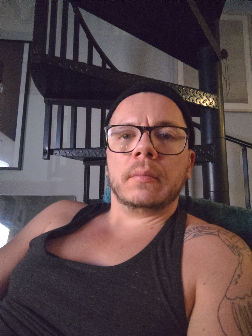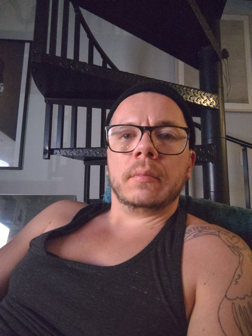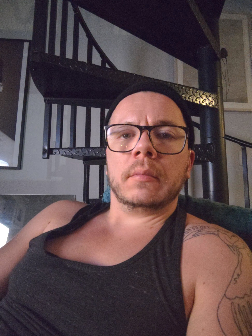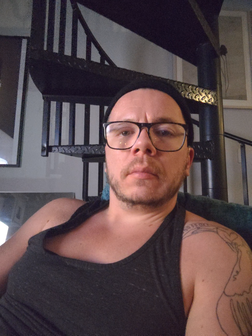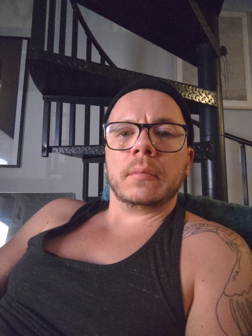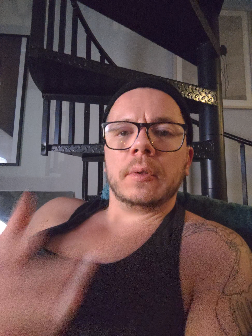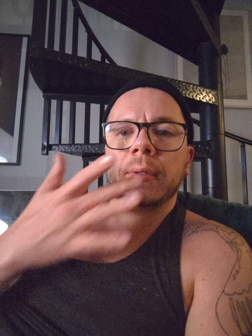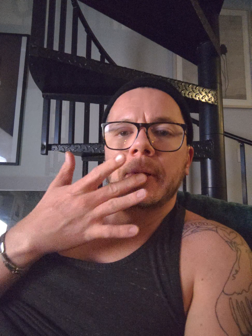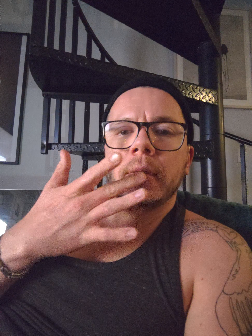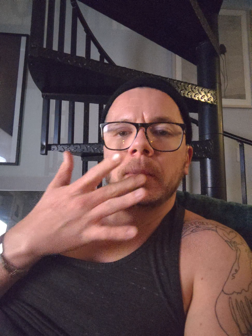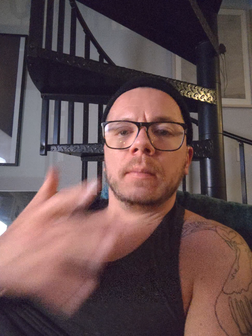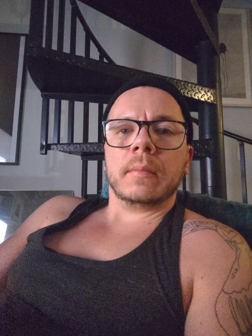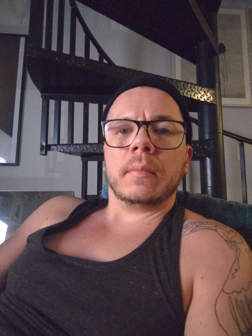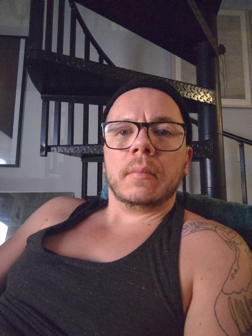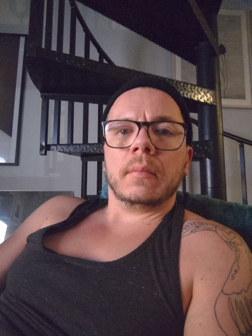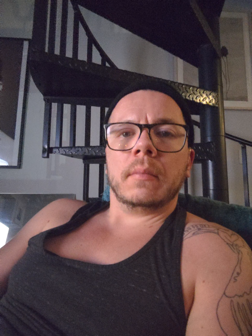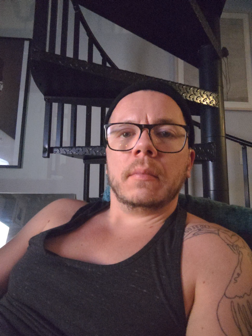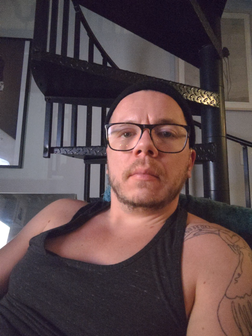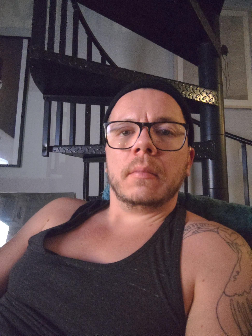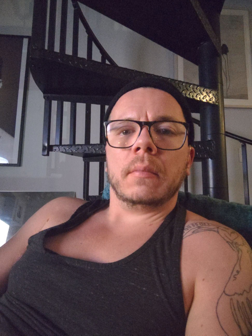taste